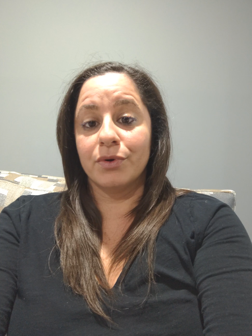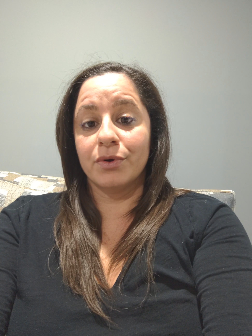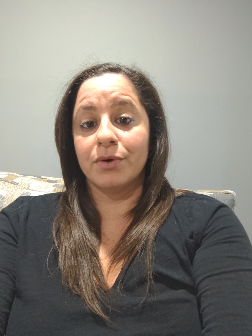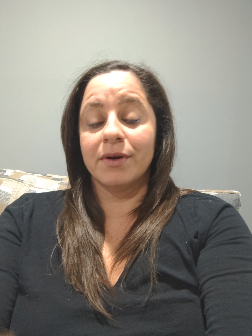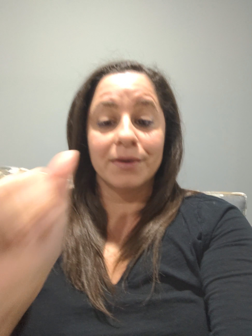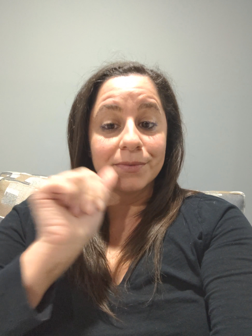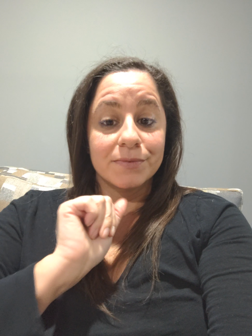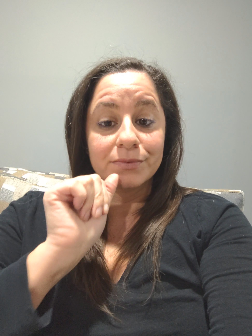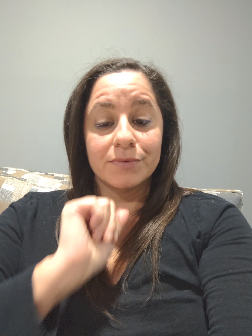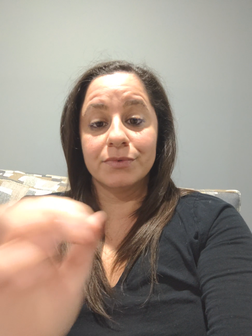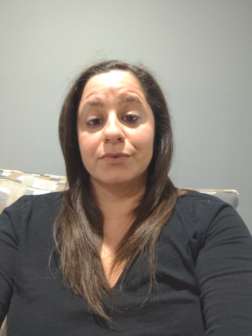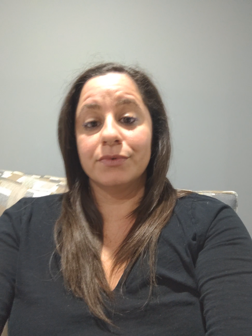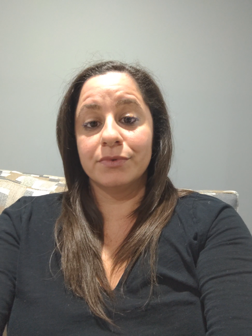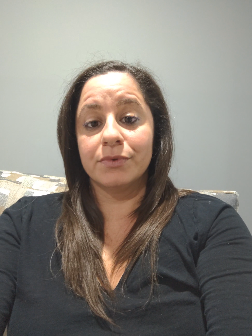aunt